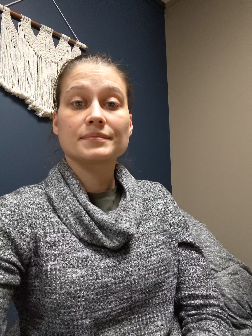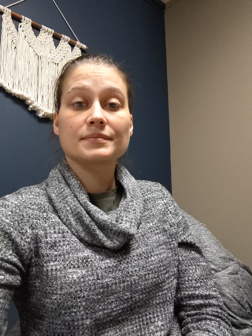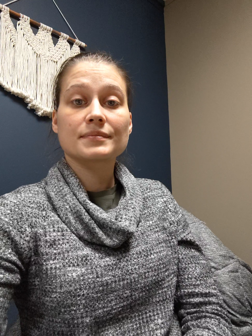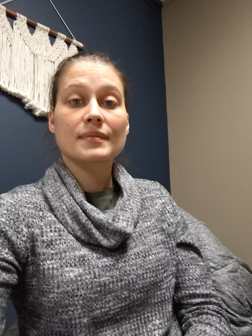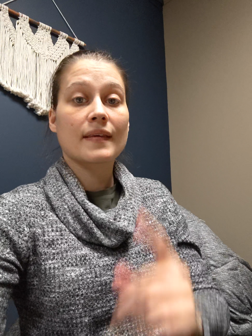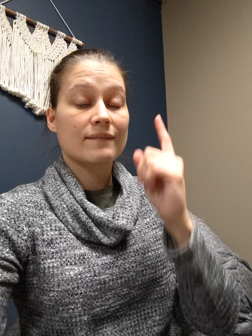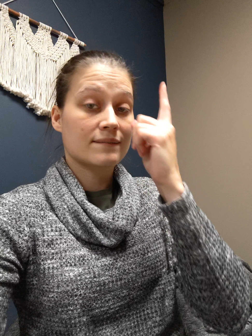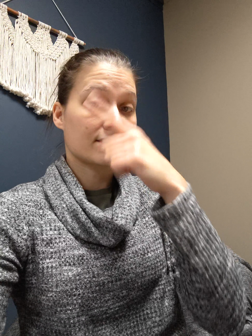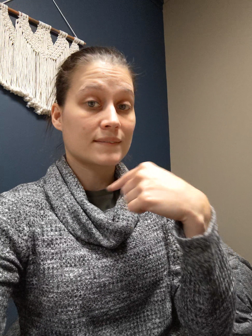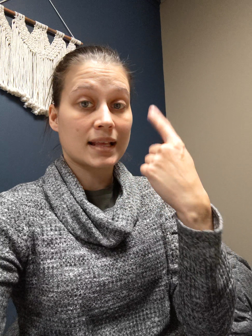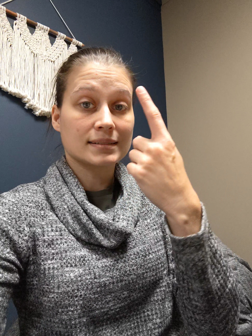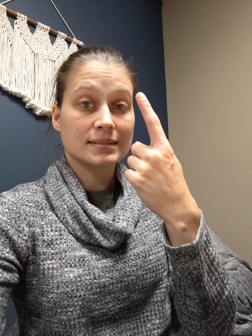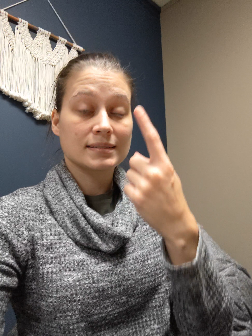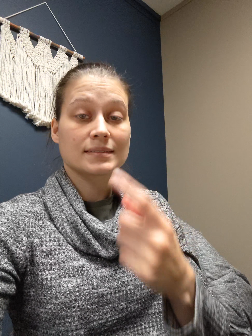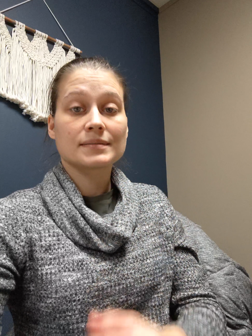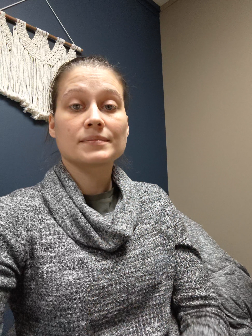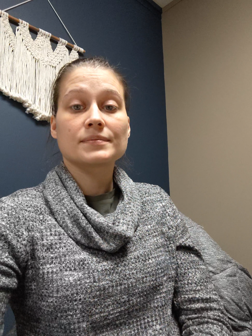face